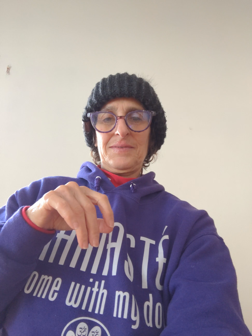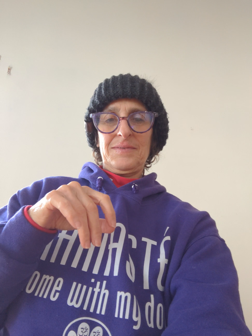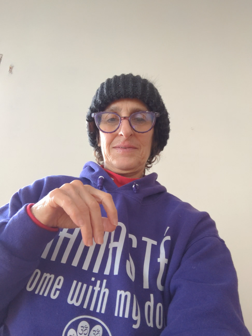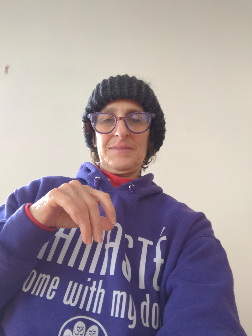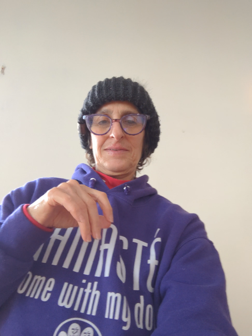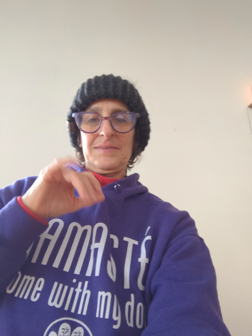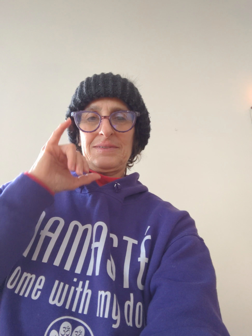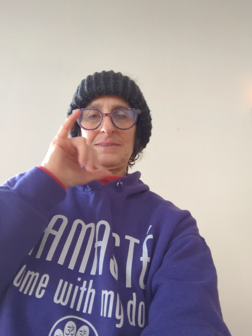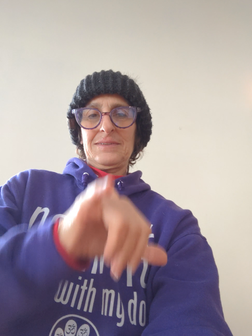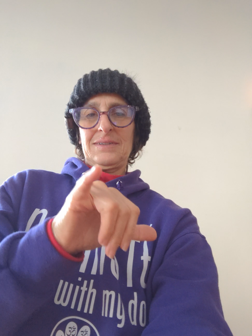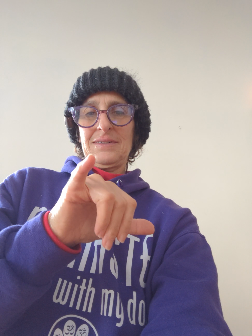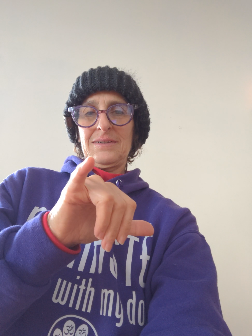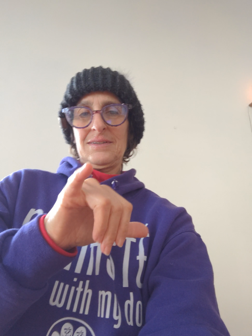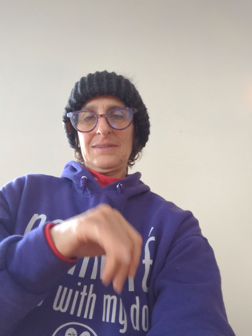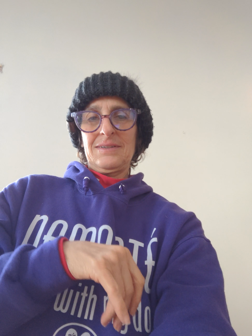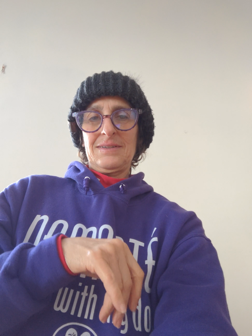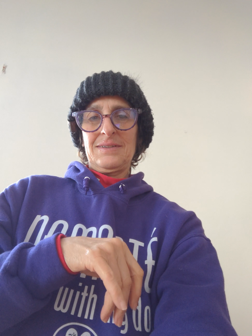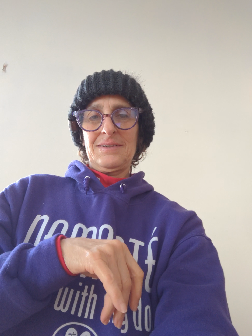stay